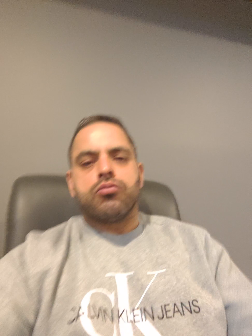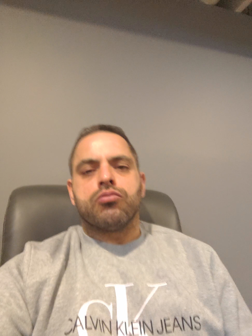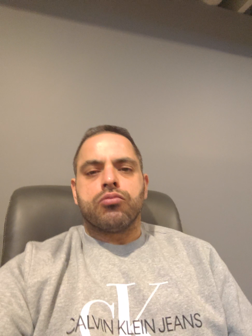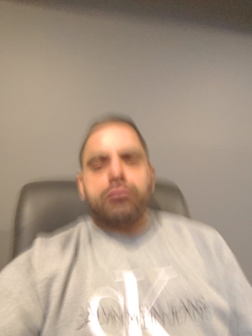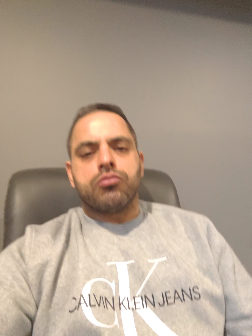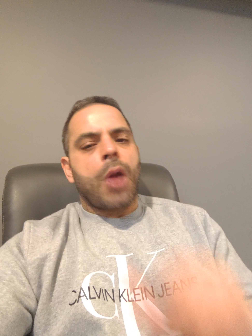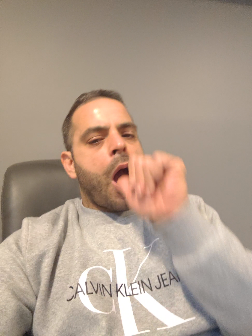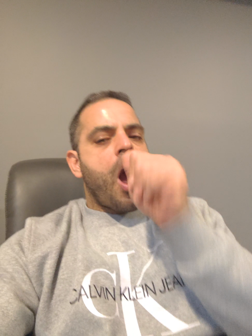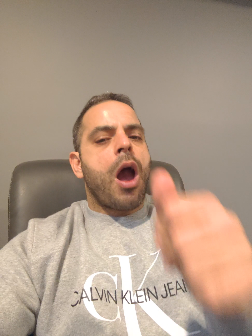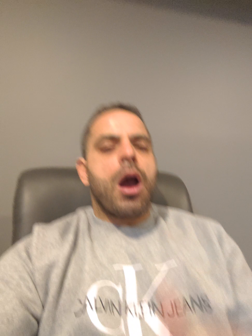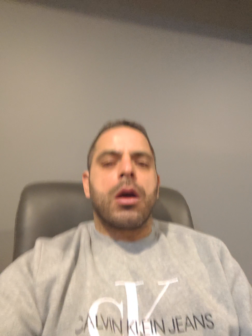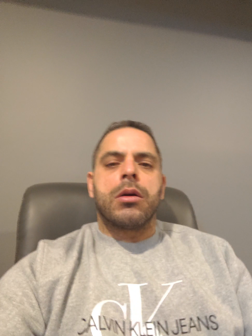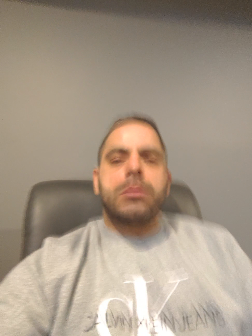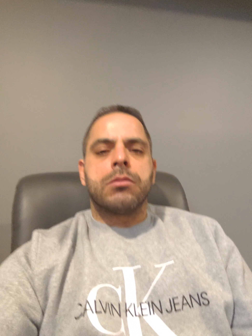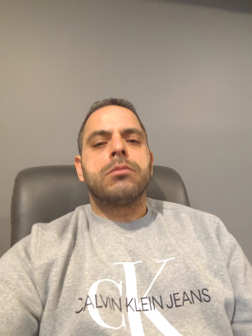nuts